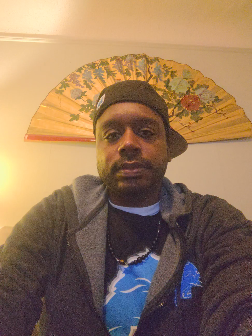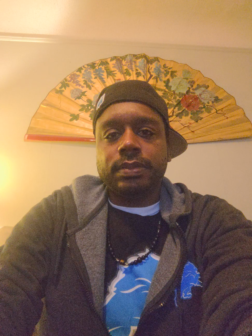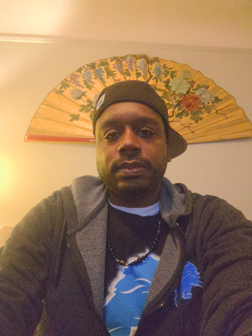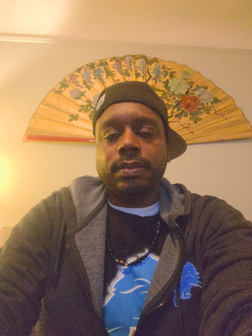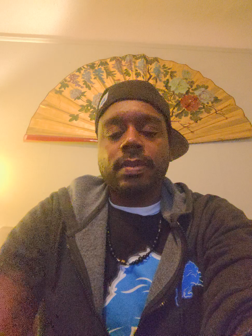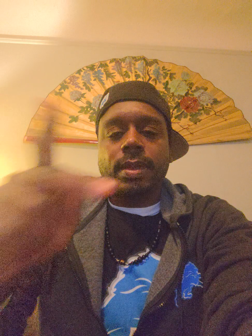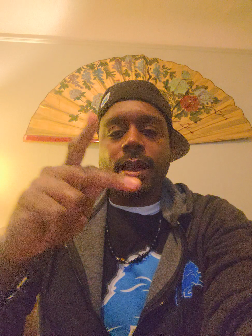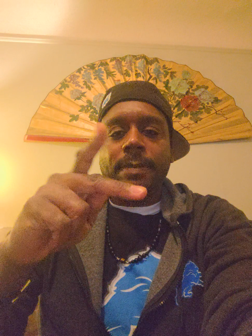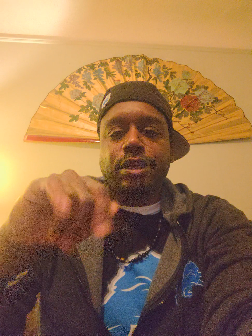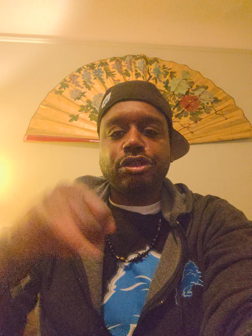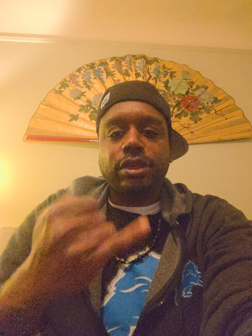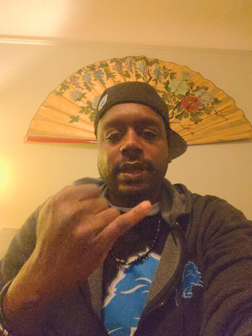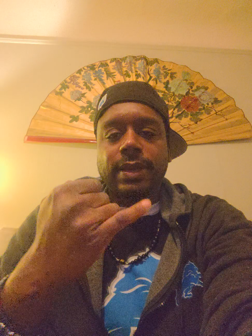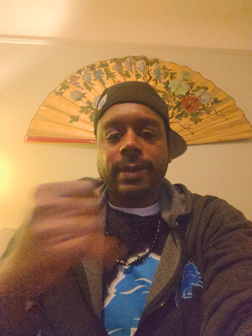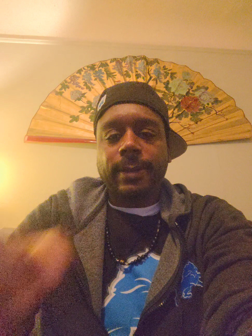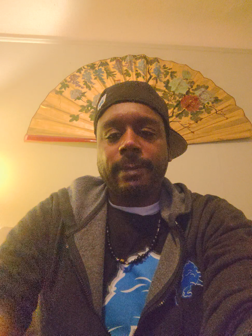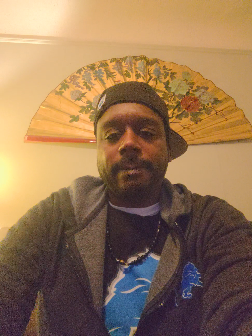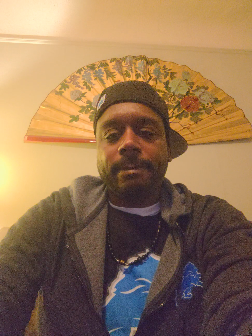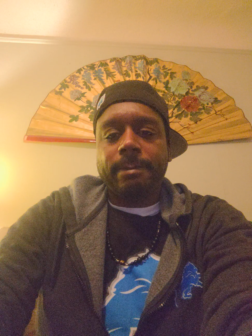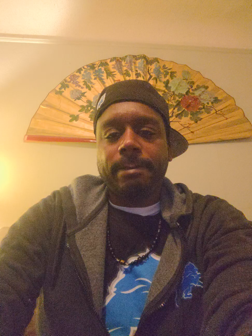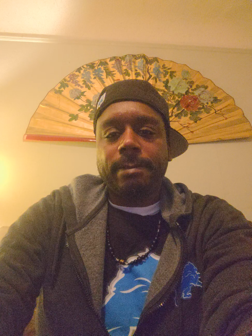pajamas